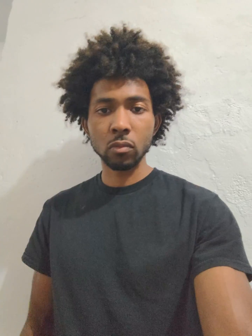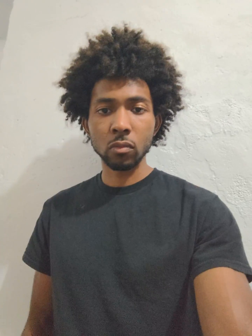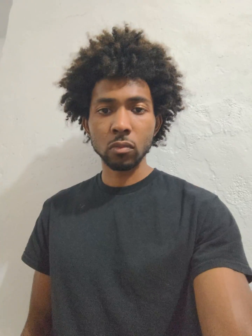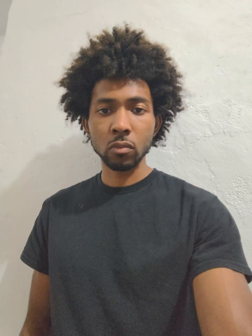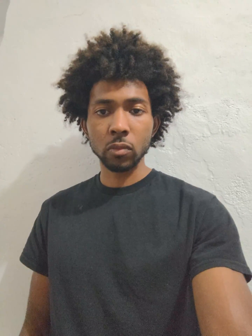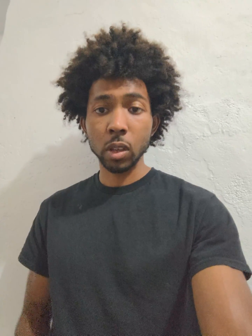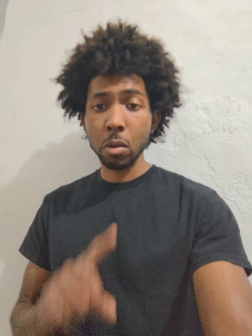but